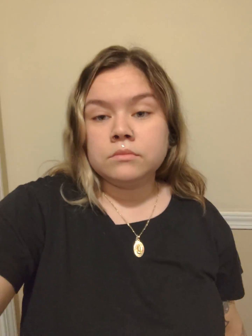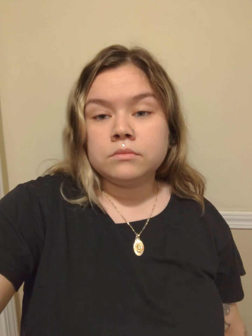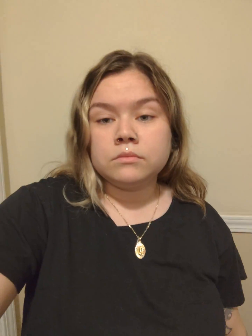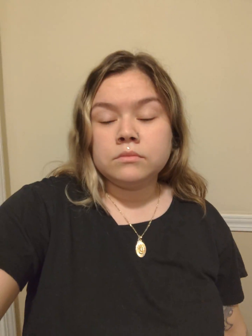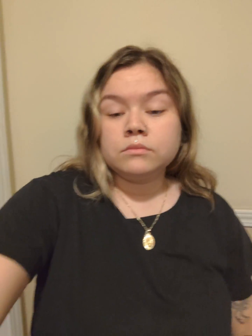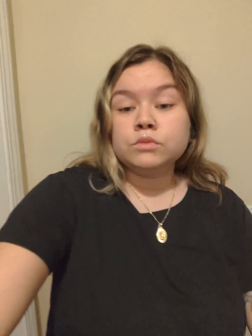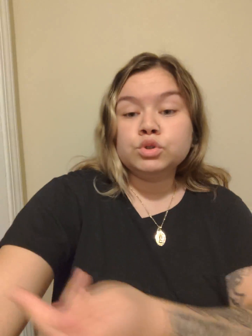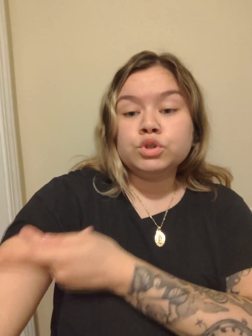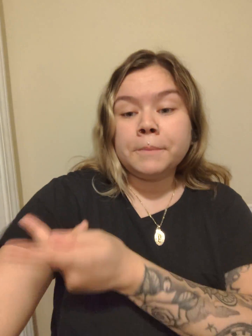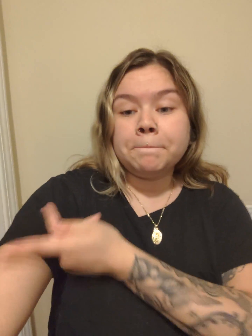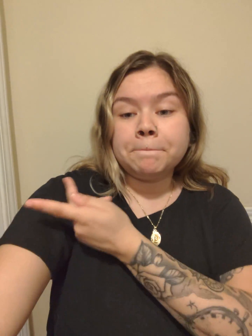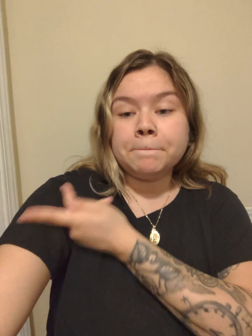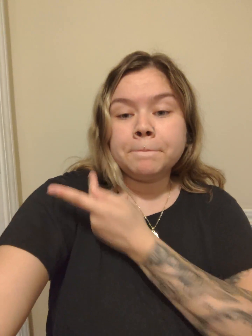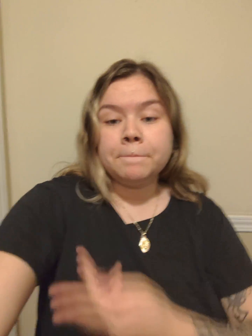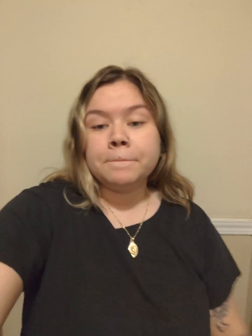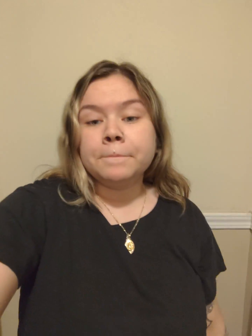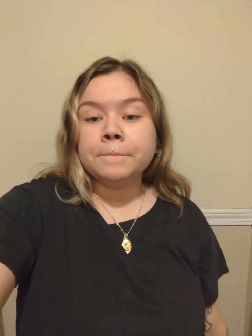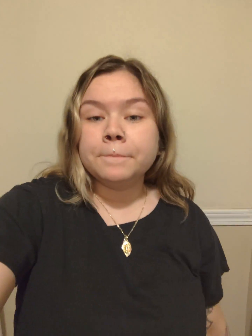sheep